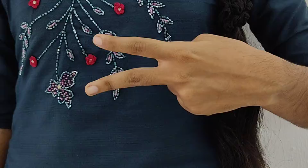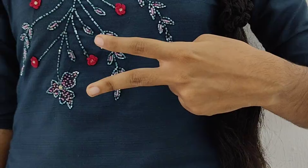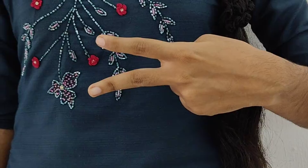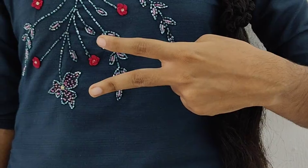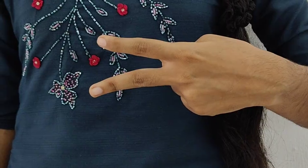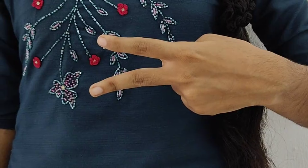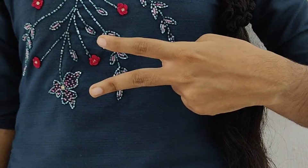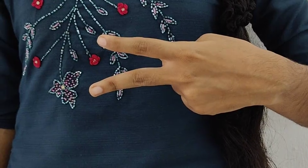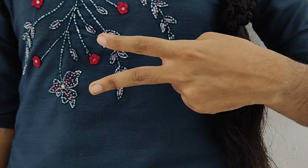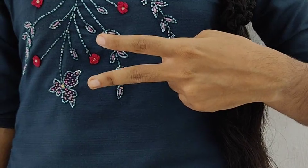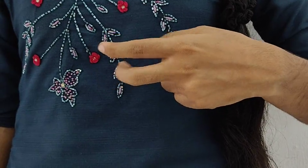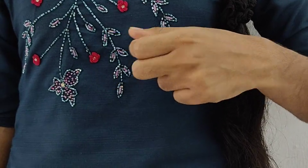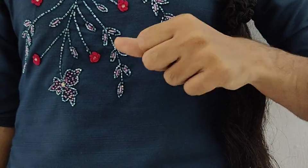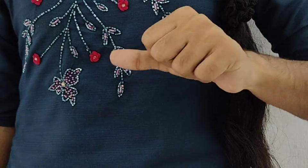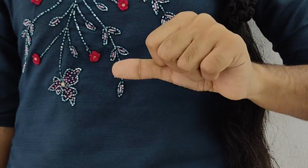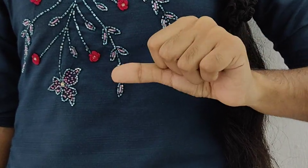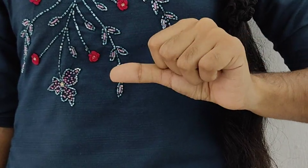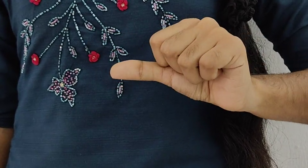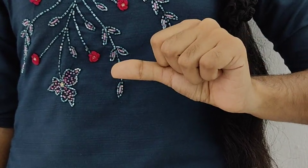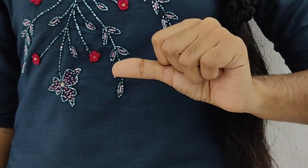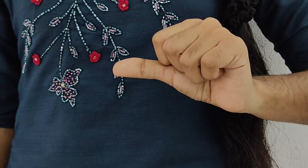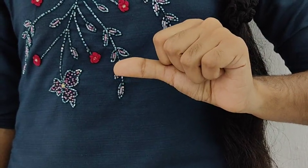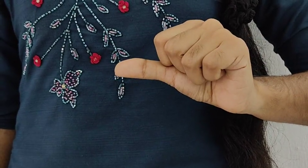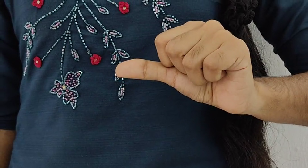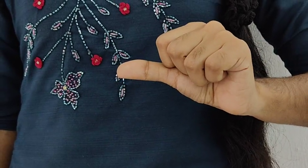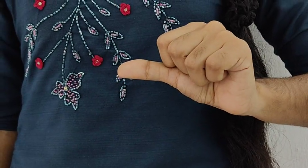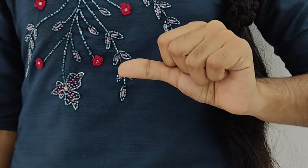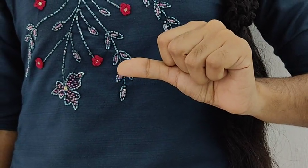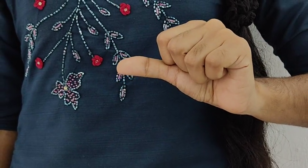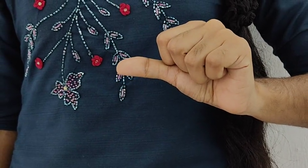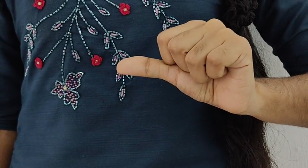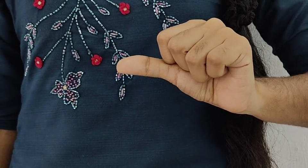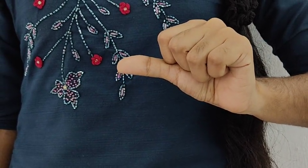ഐ